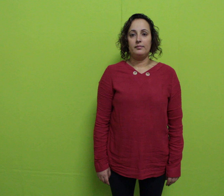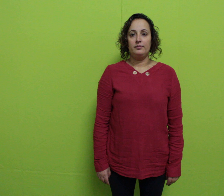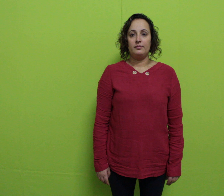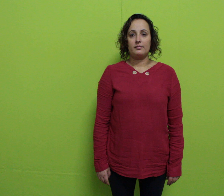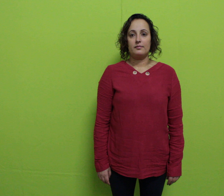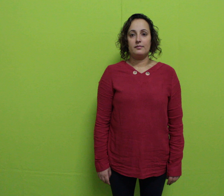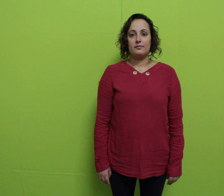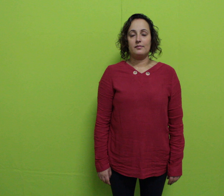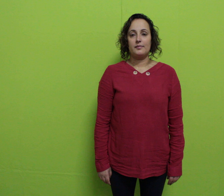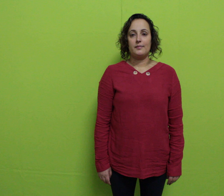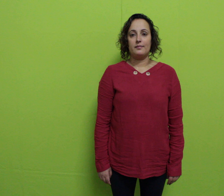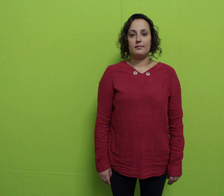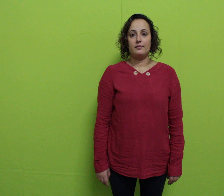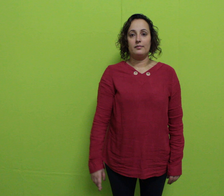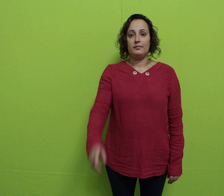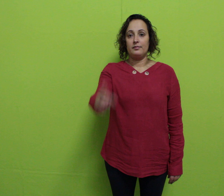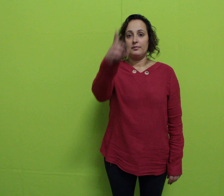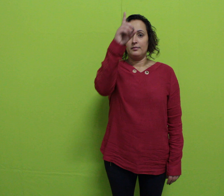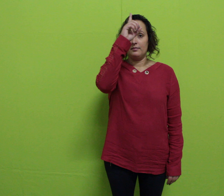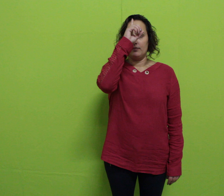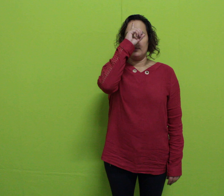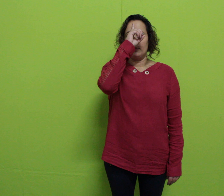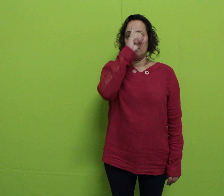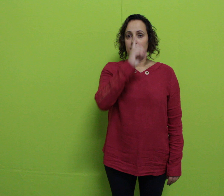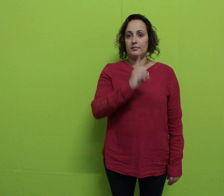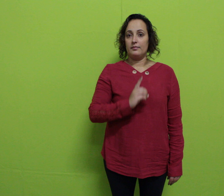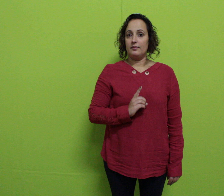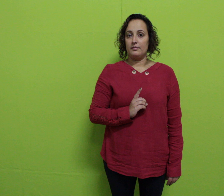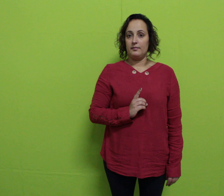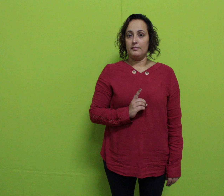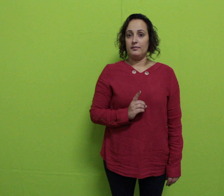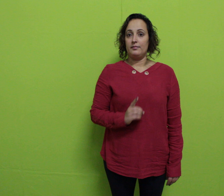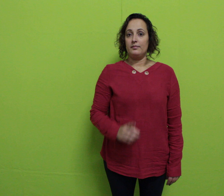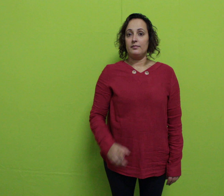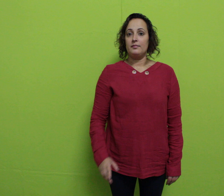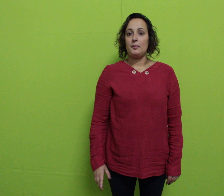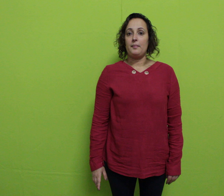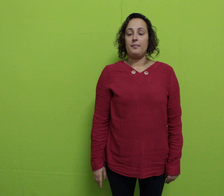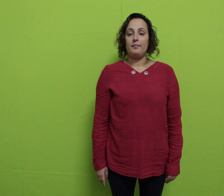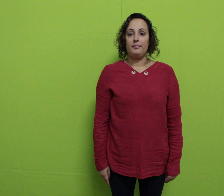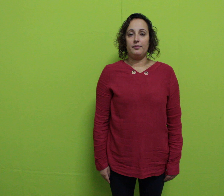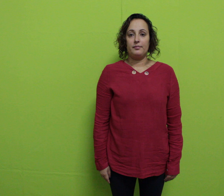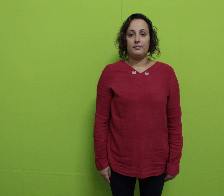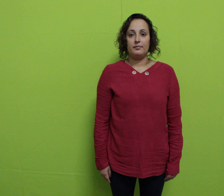amarelo